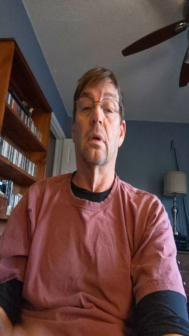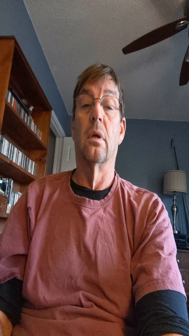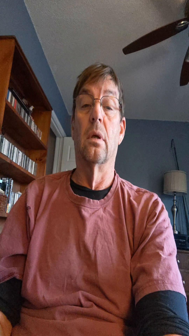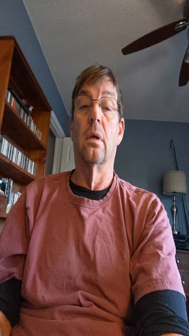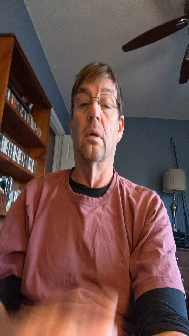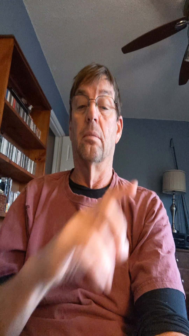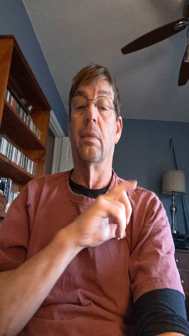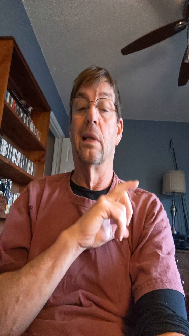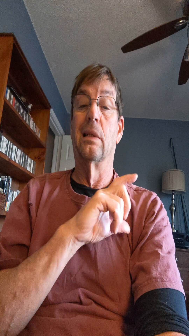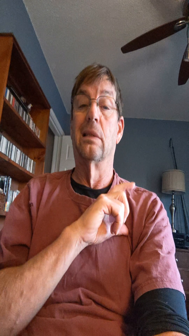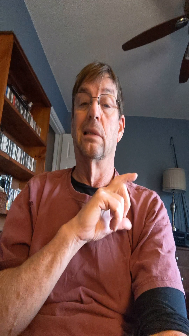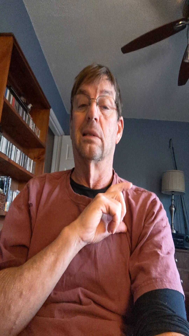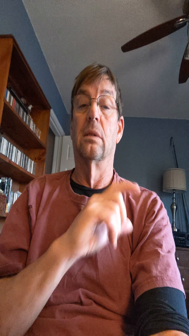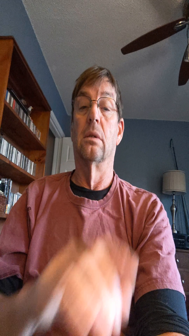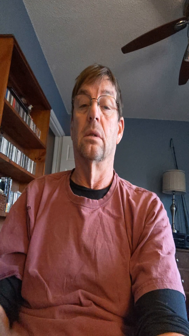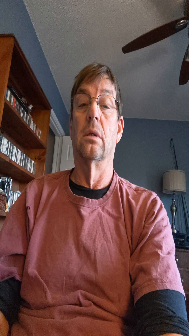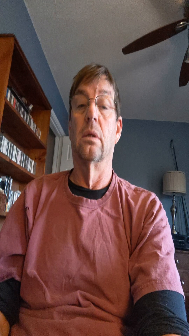police